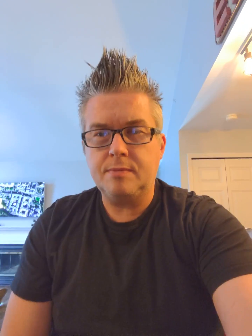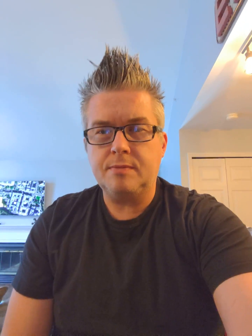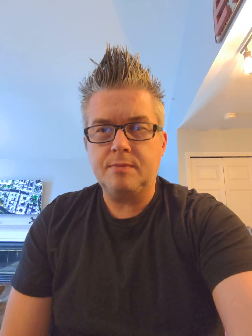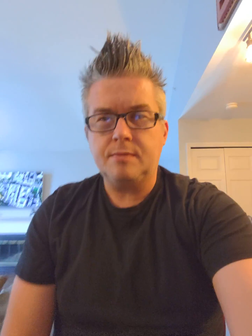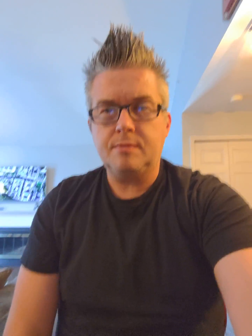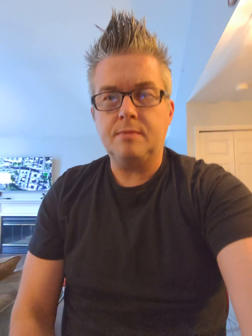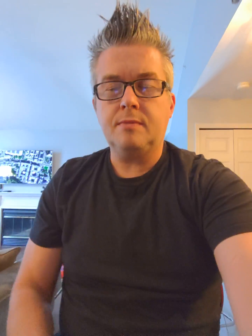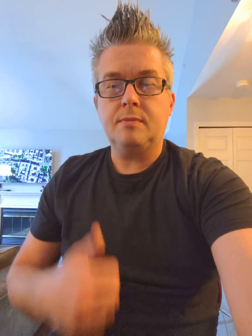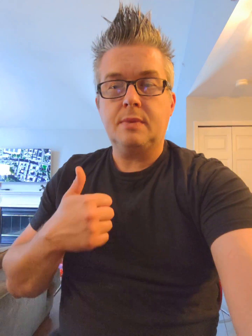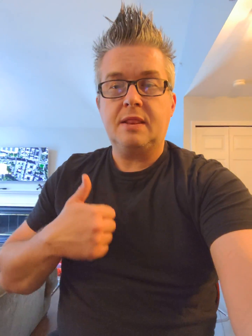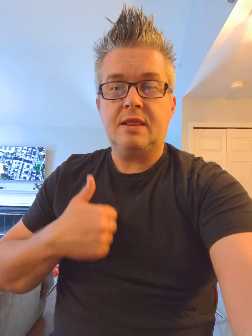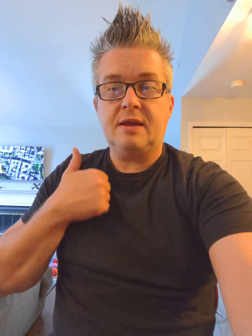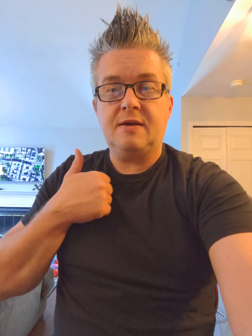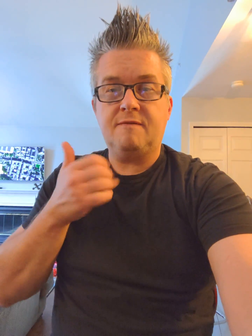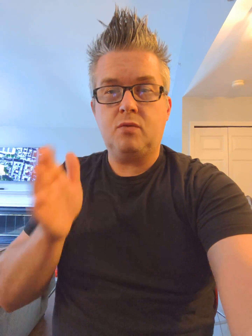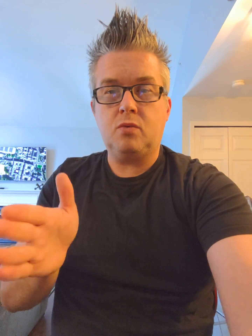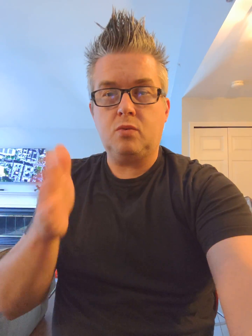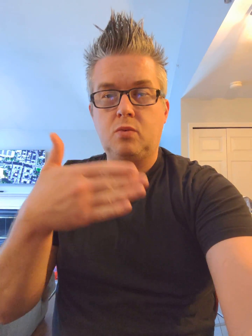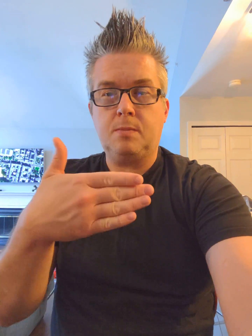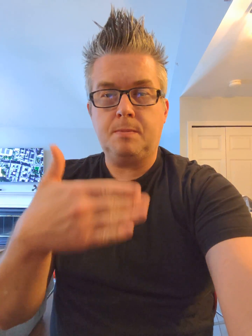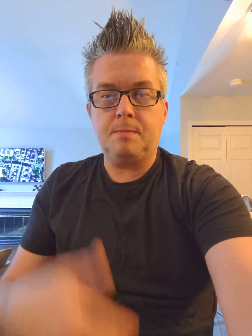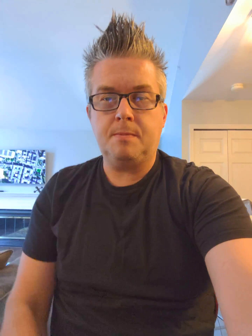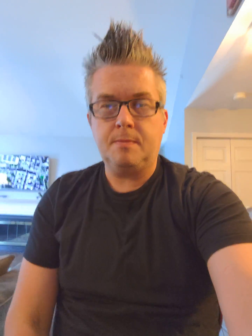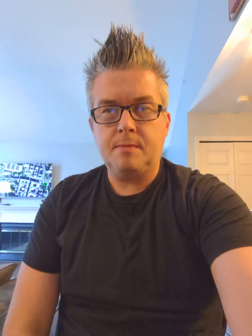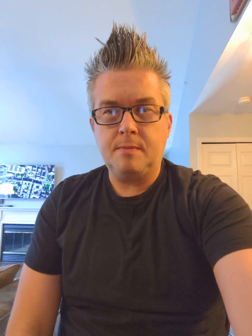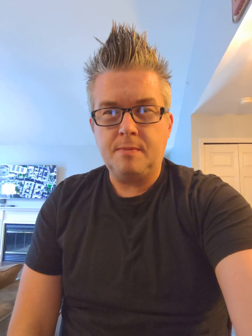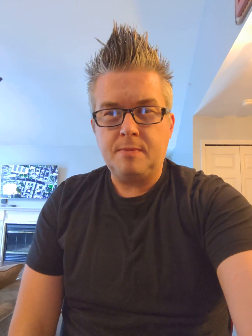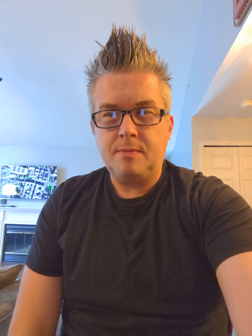living room